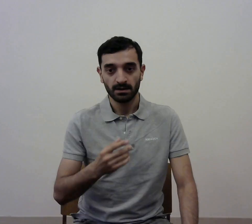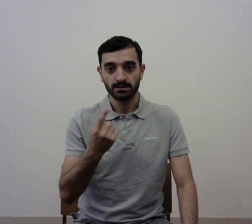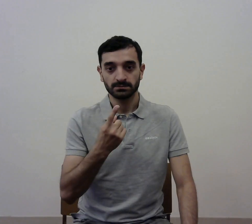1